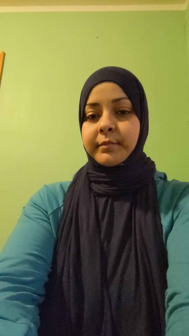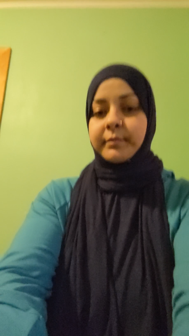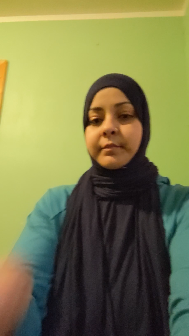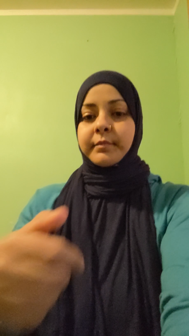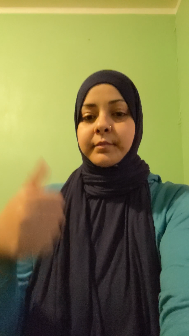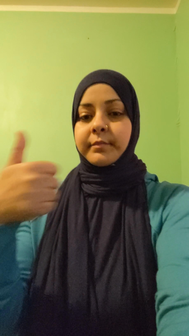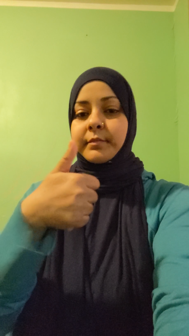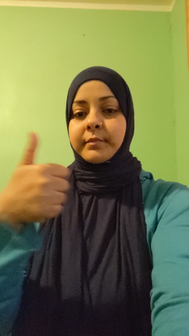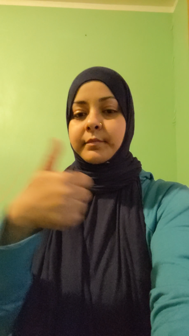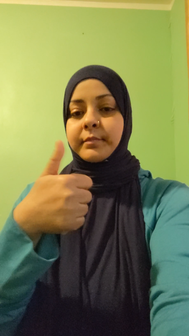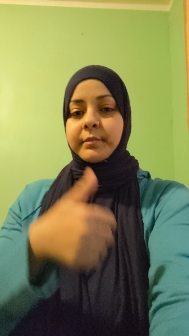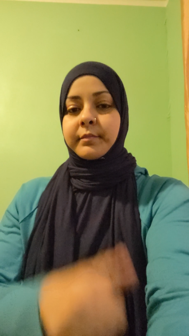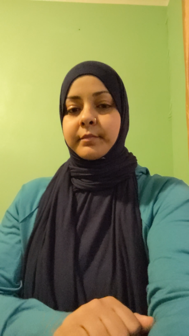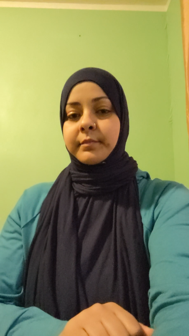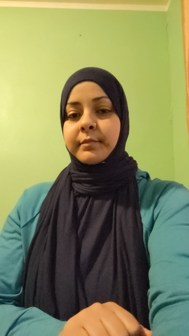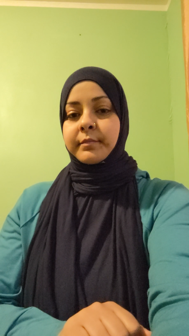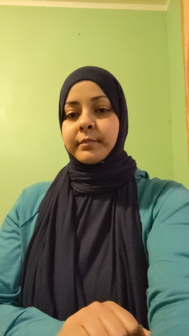game